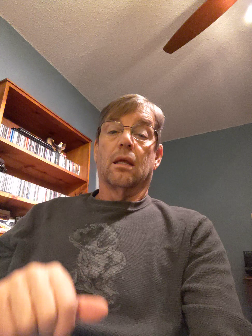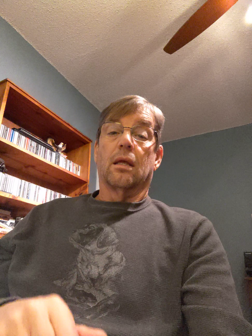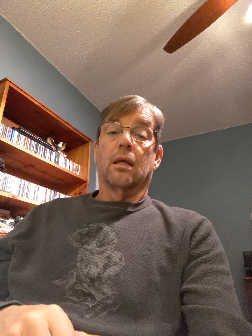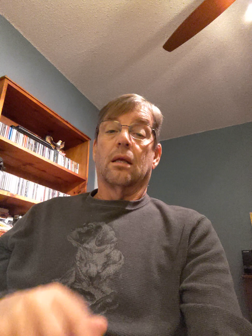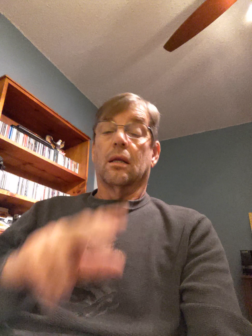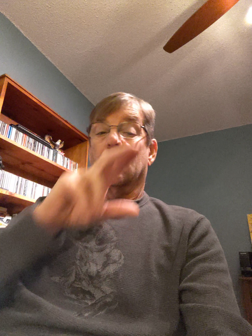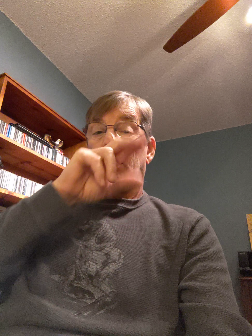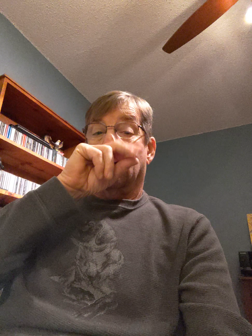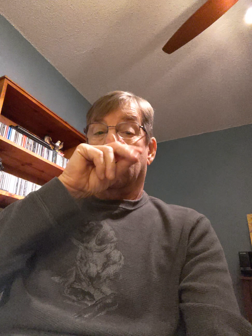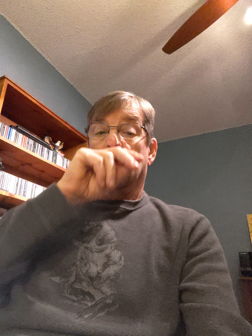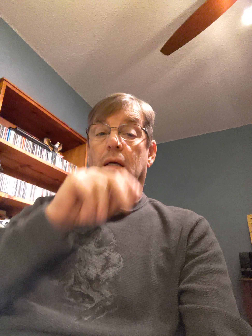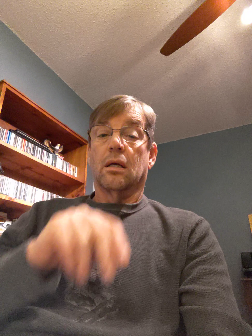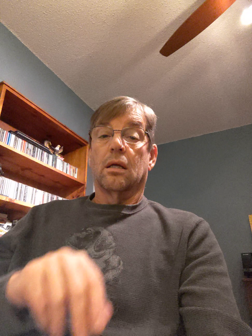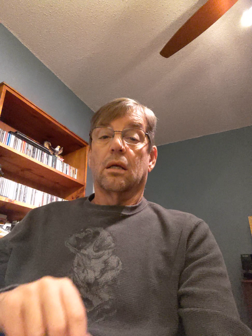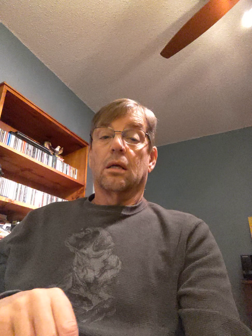duck